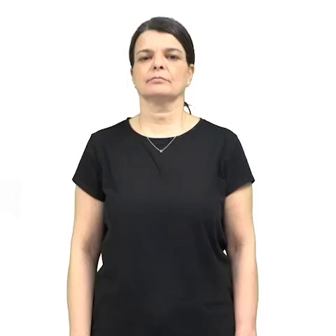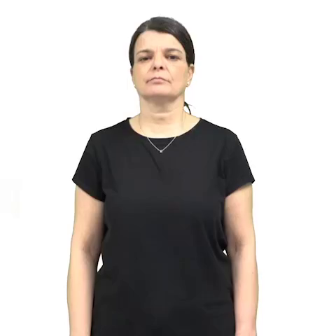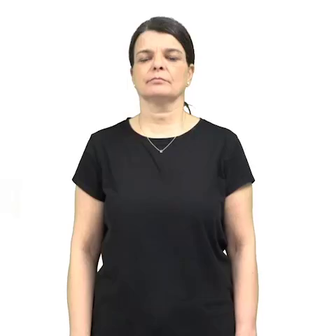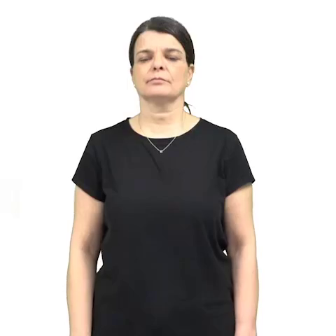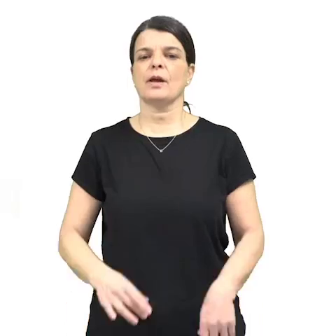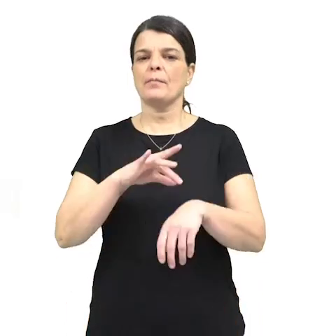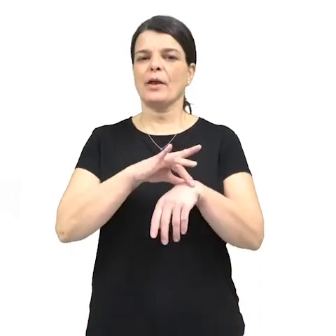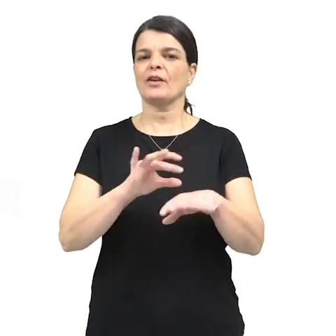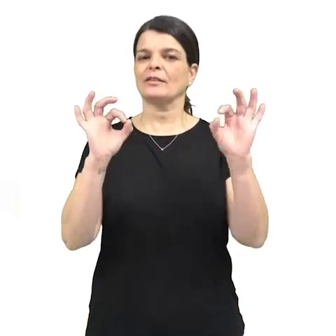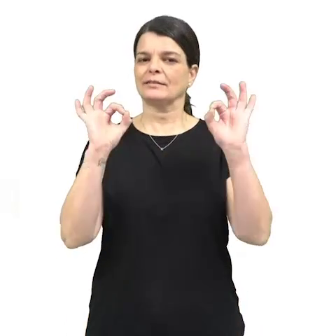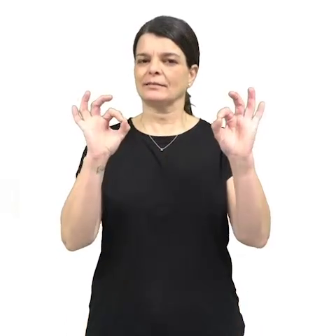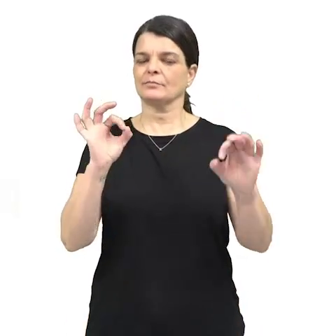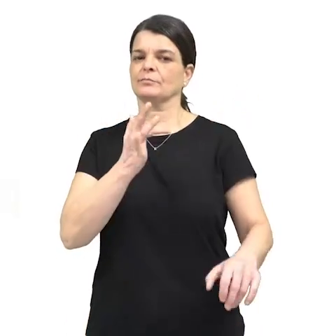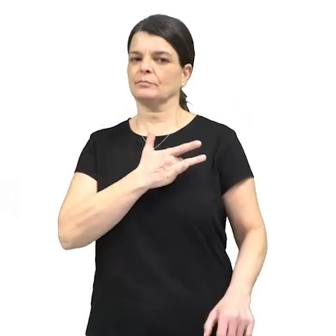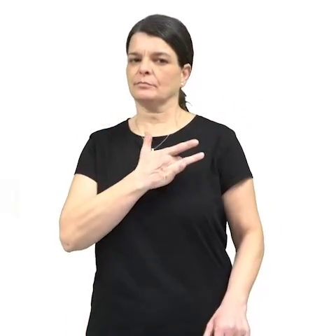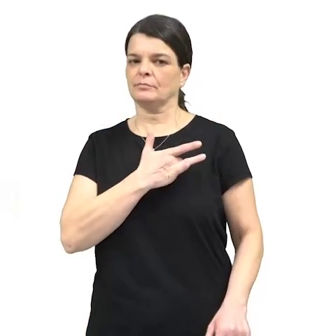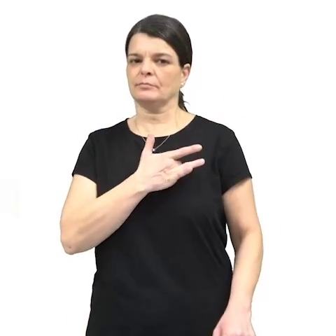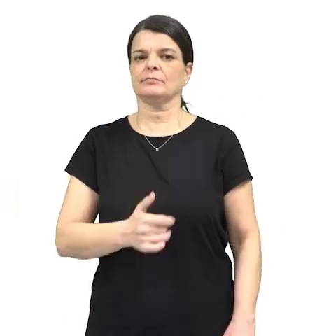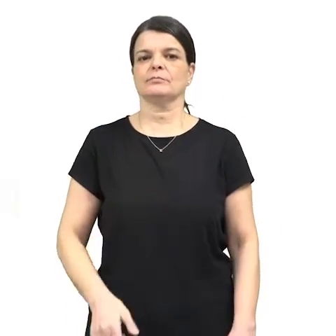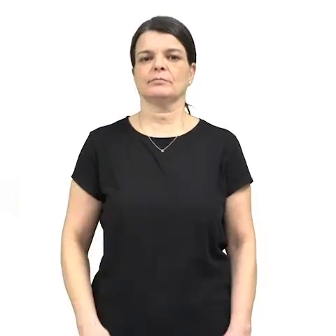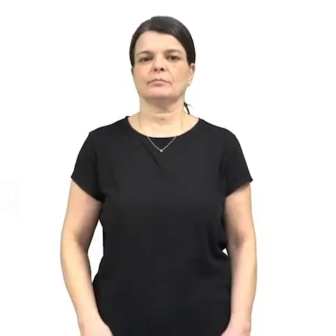enfermo es asi corazon